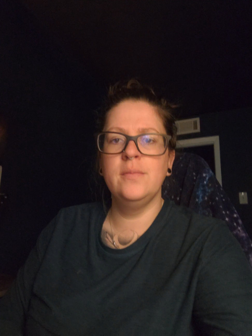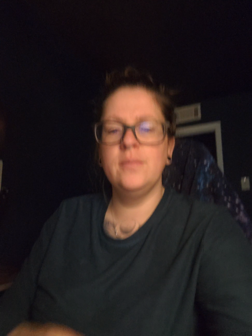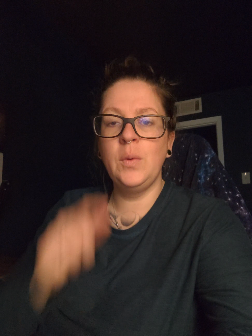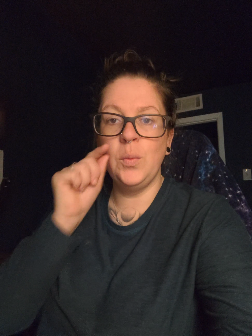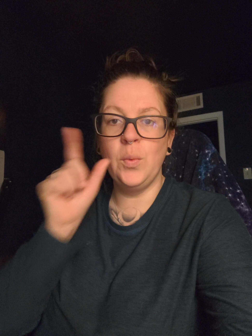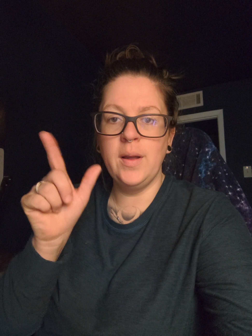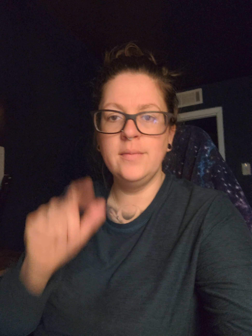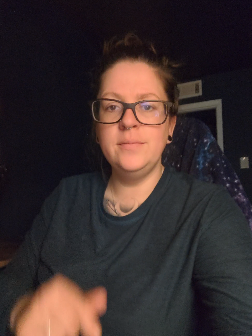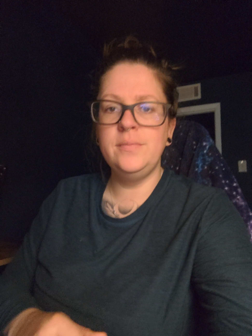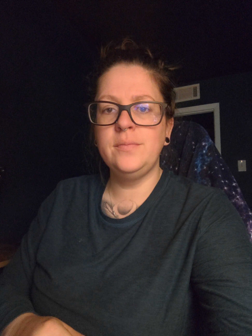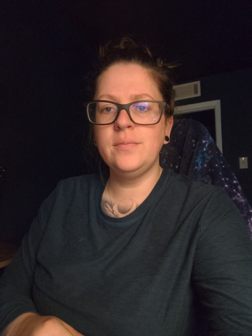awake